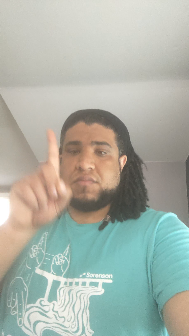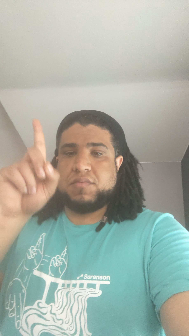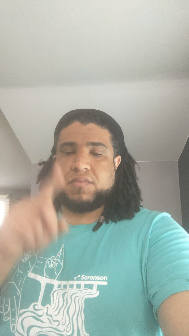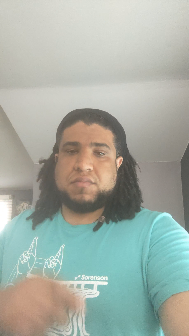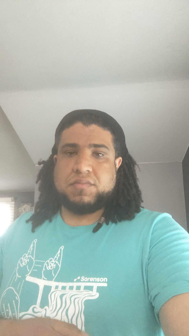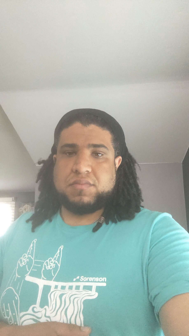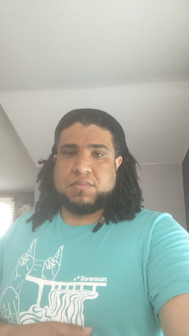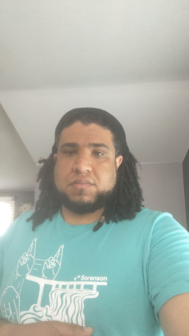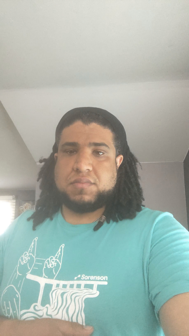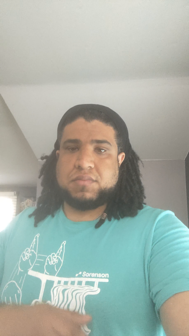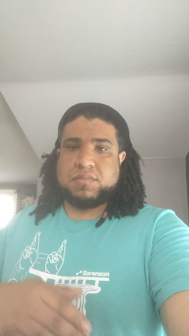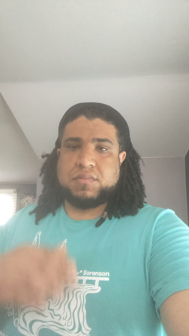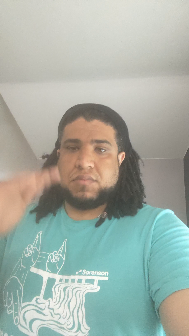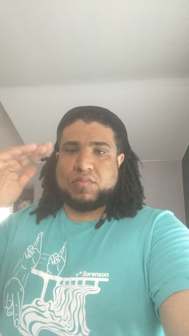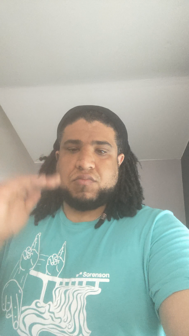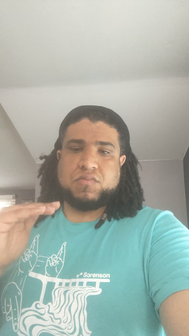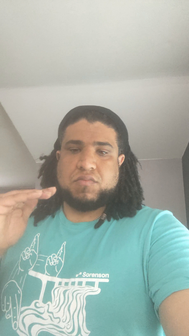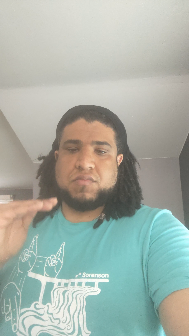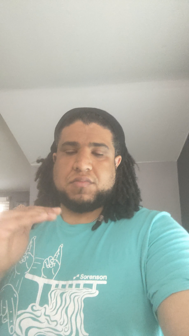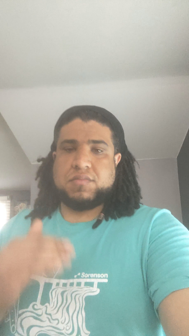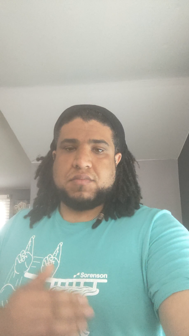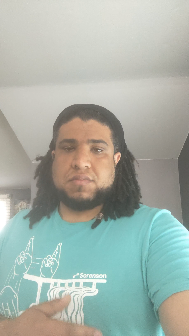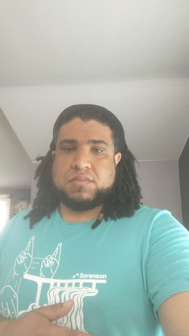short